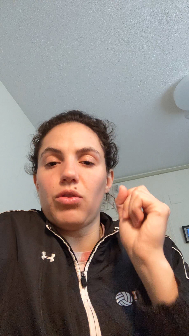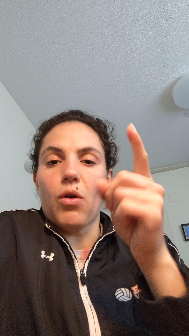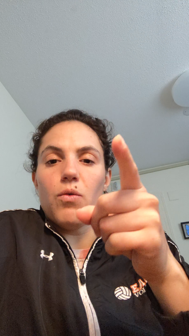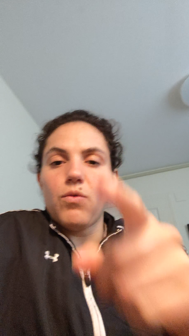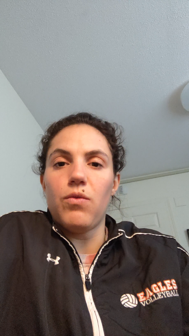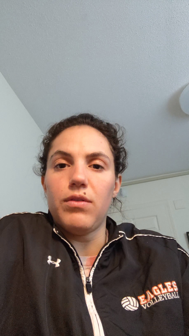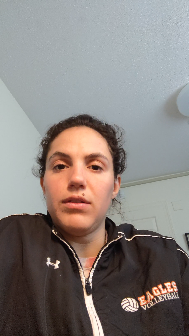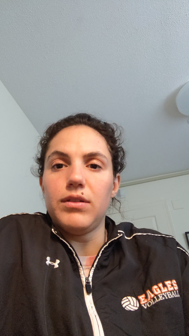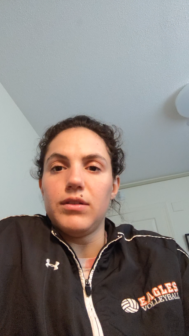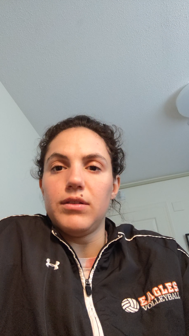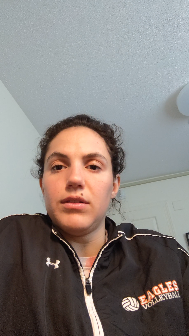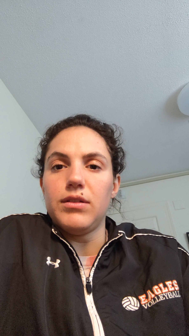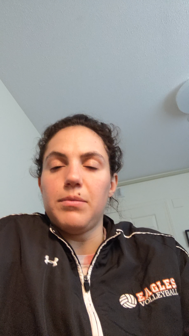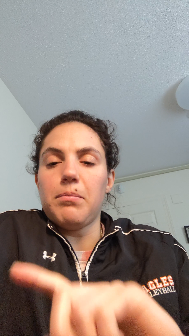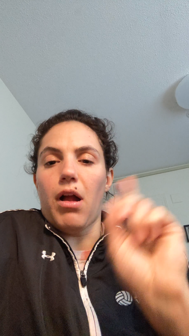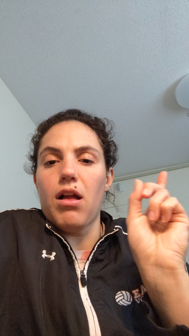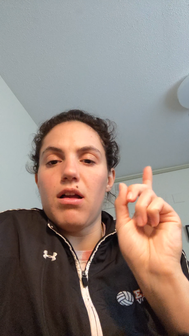but